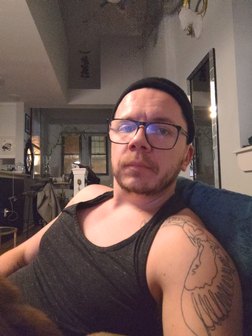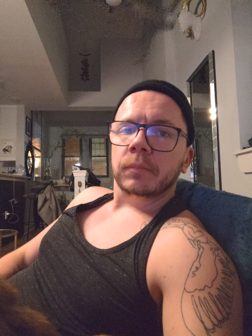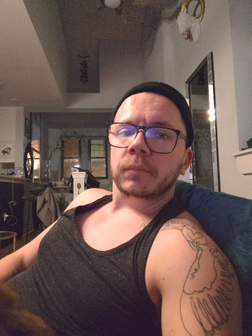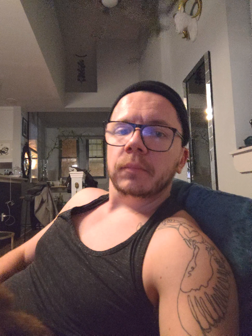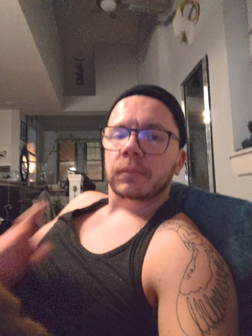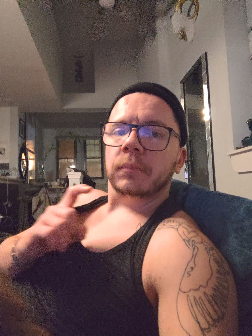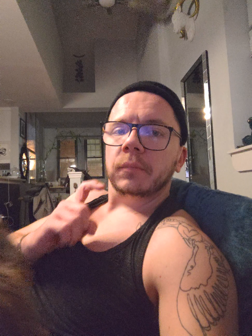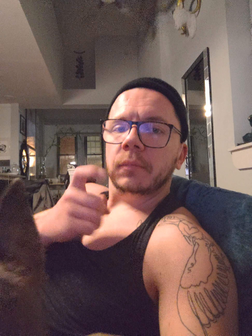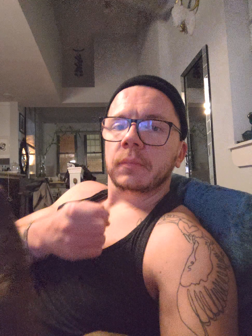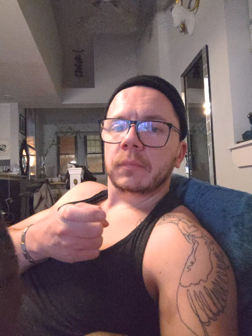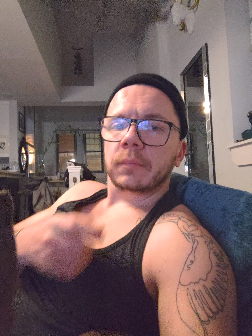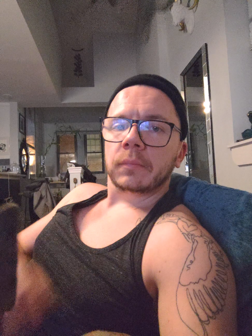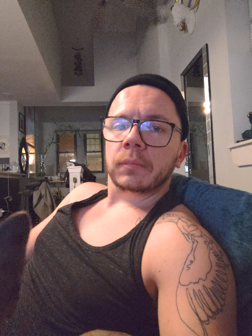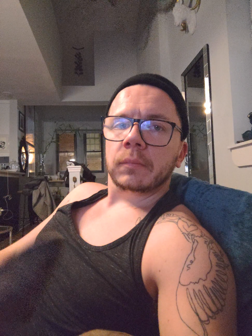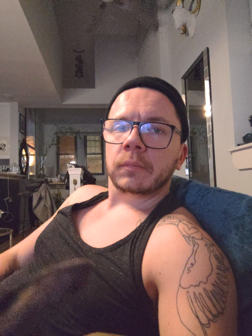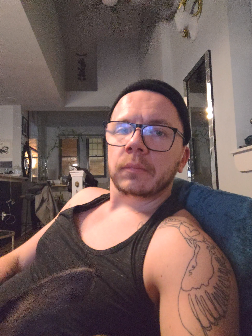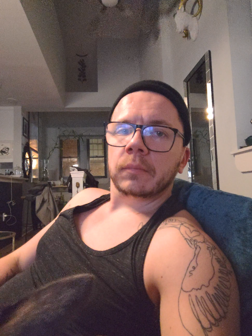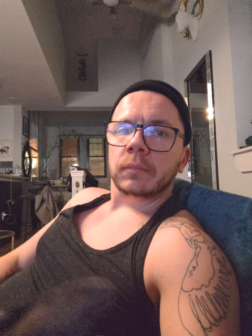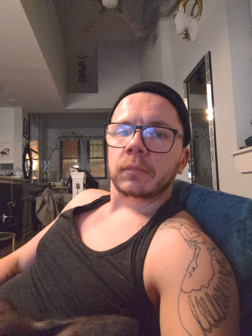gift